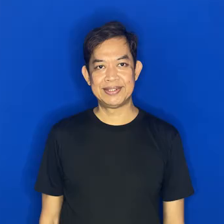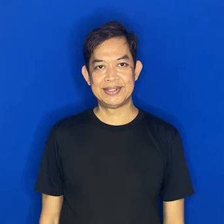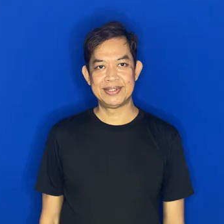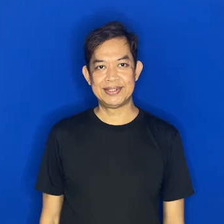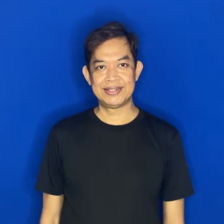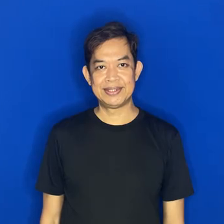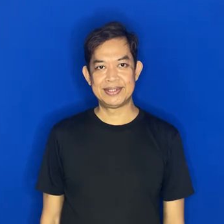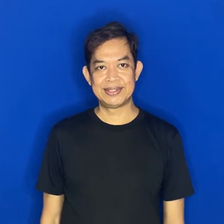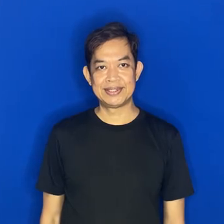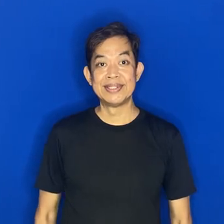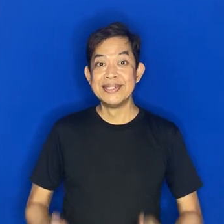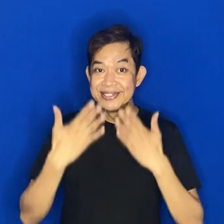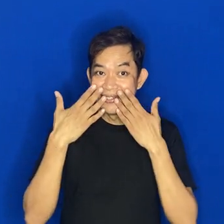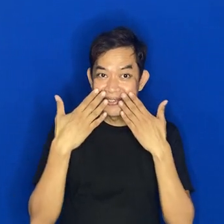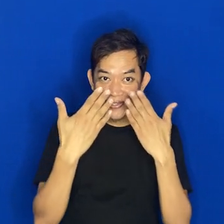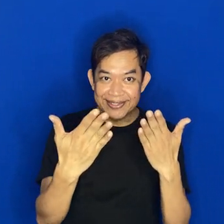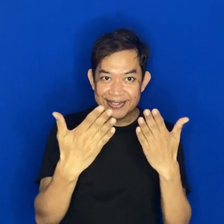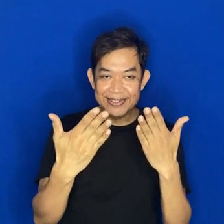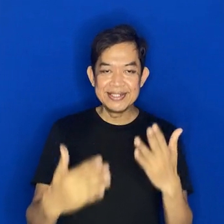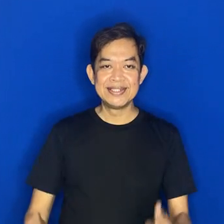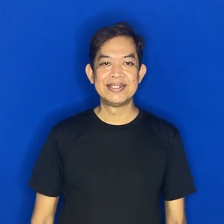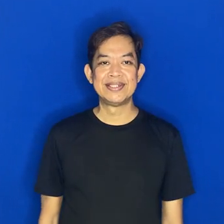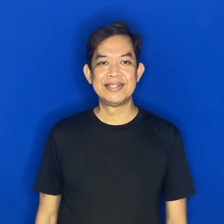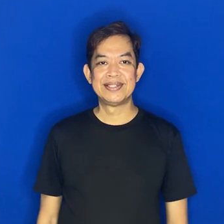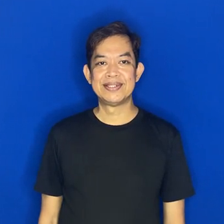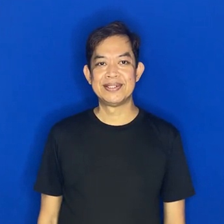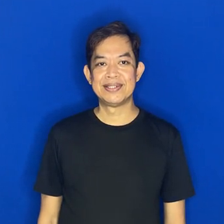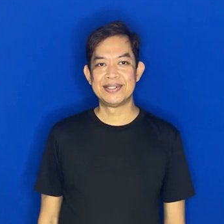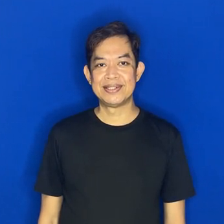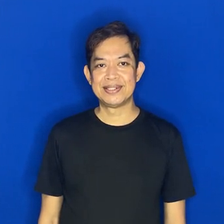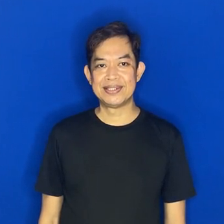thank you